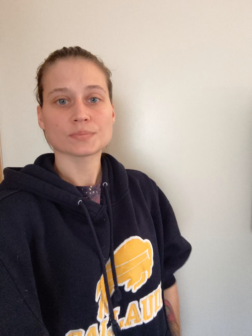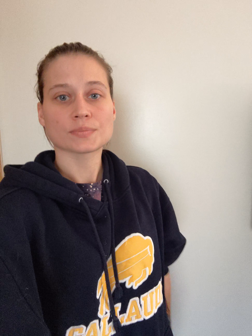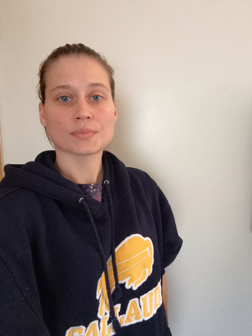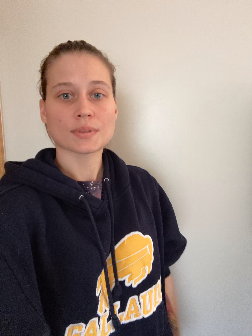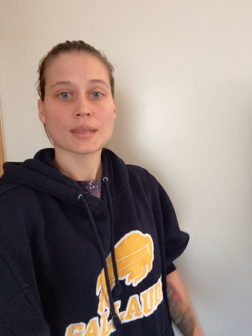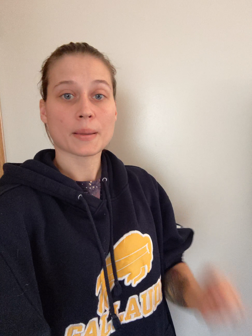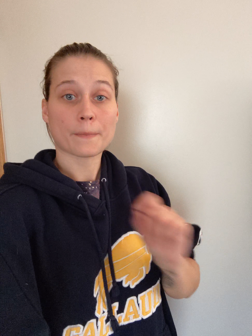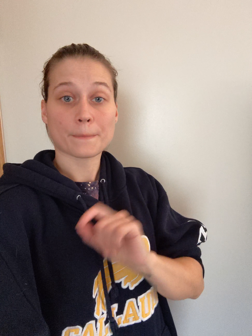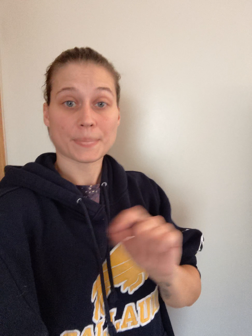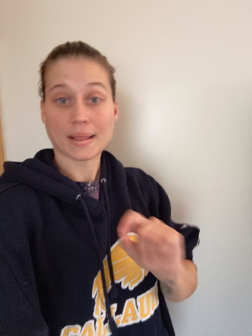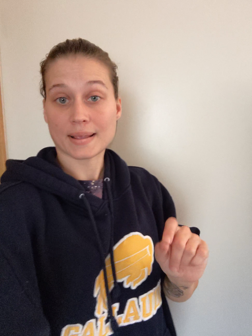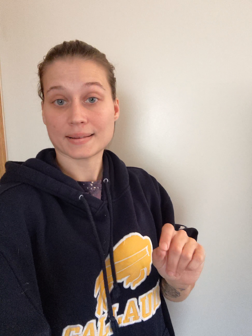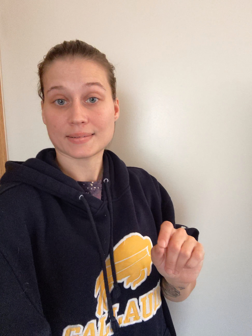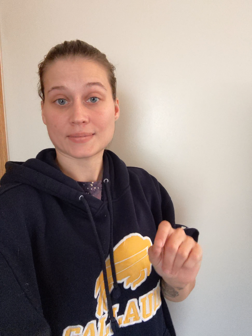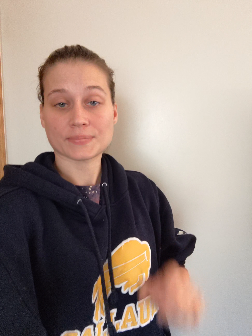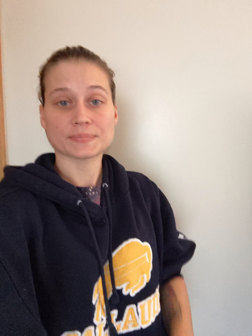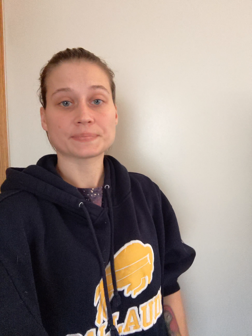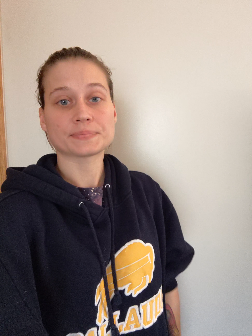pen